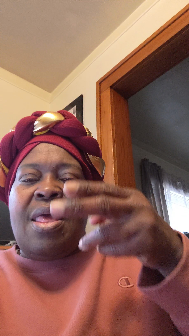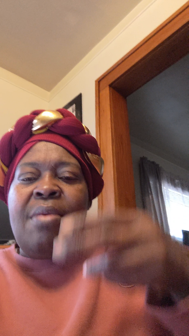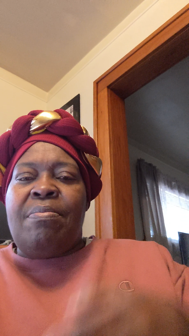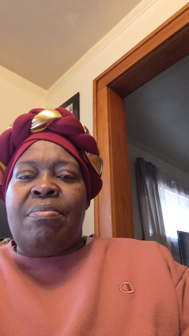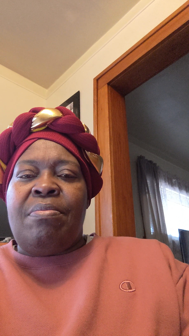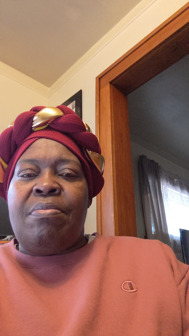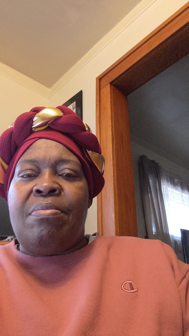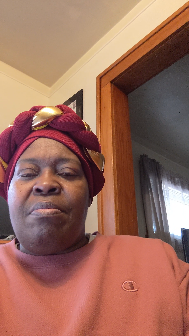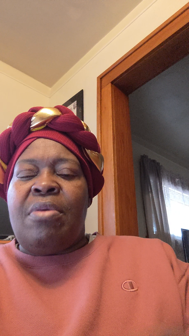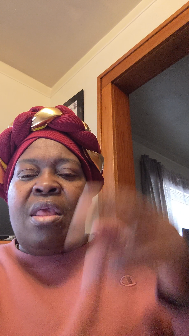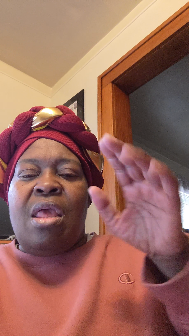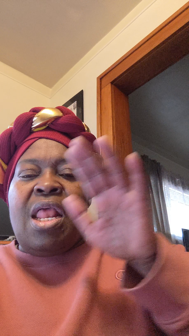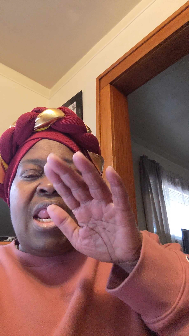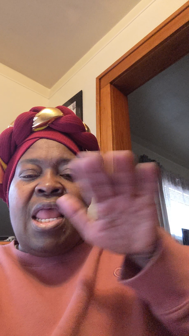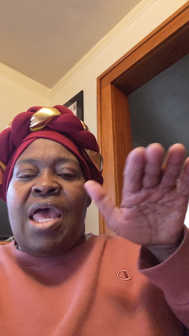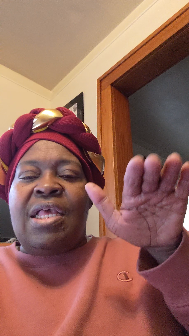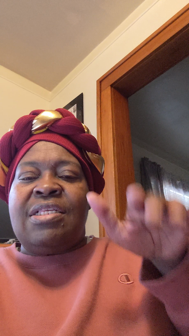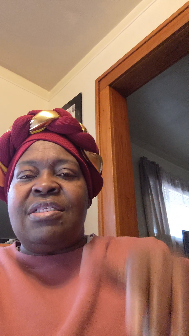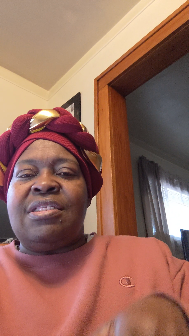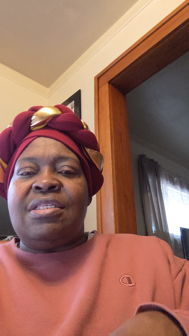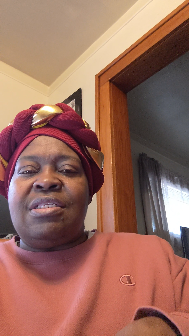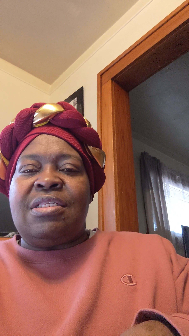nice